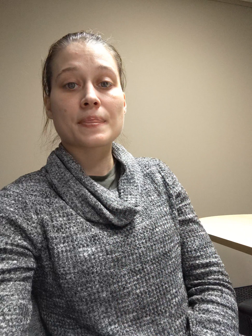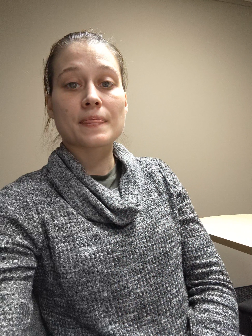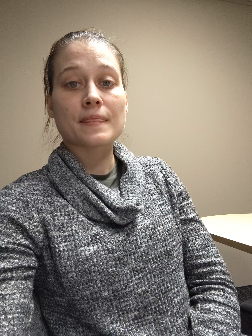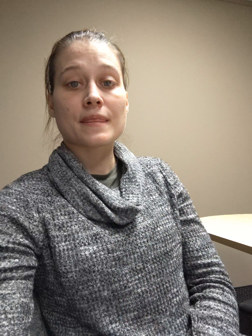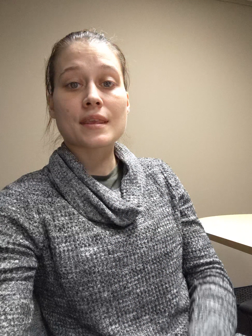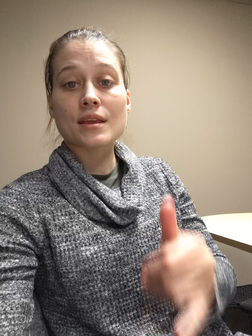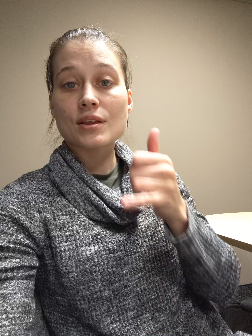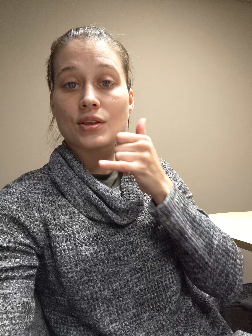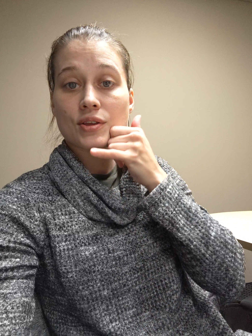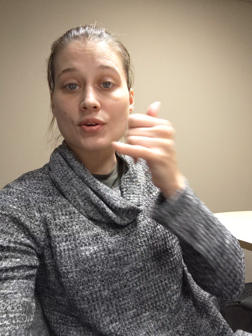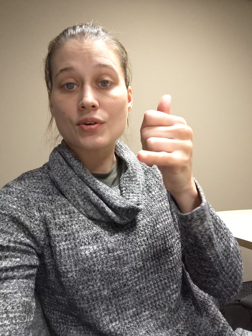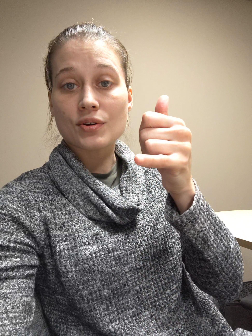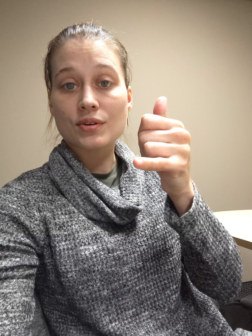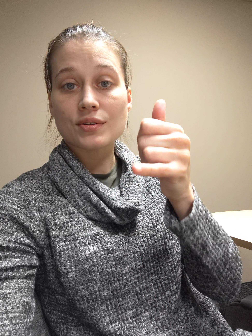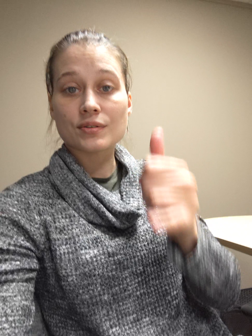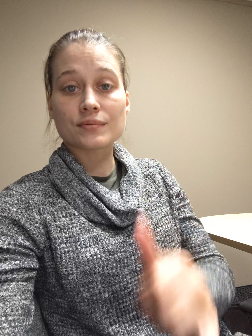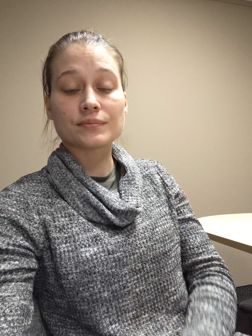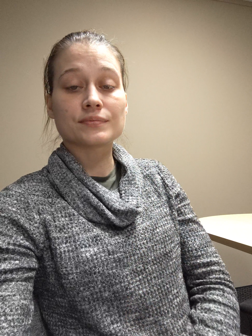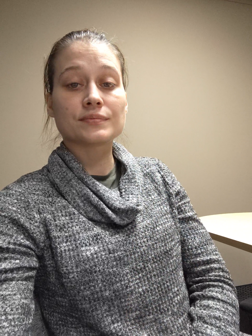call on the phone